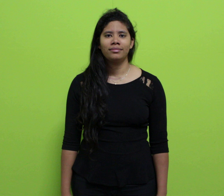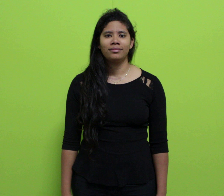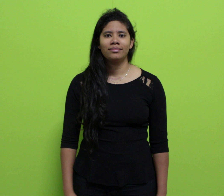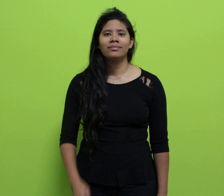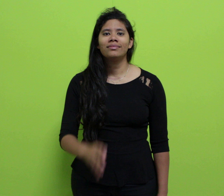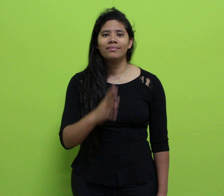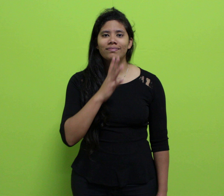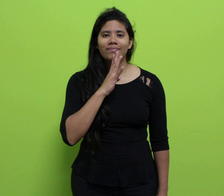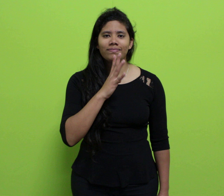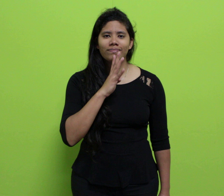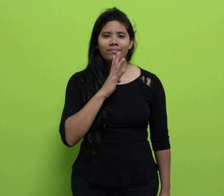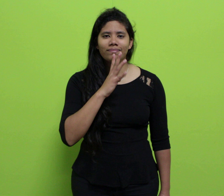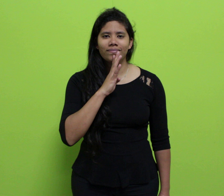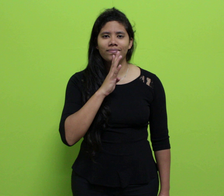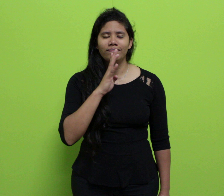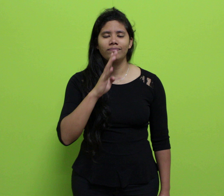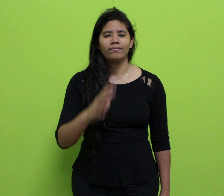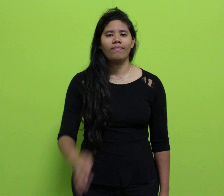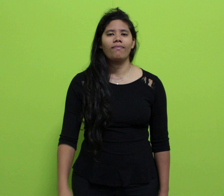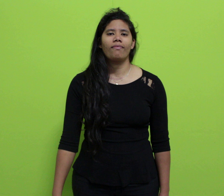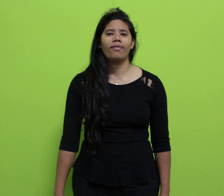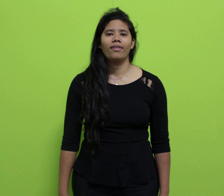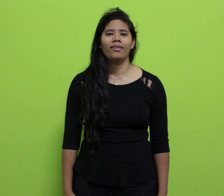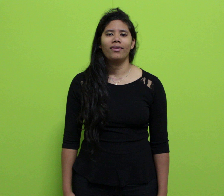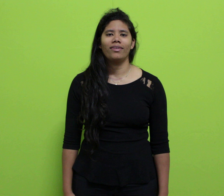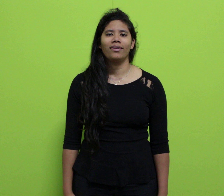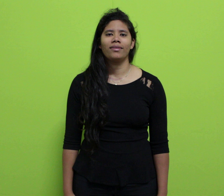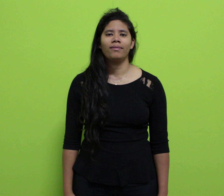conhecer